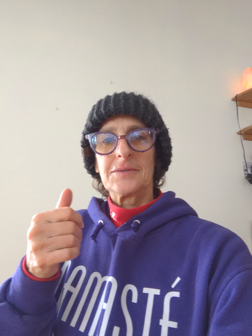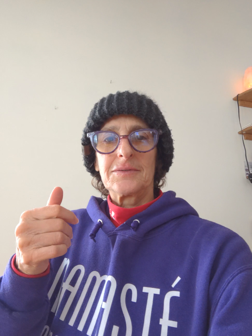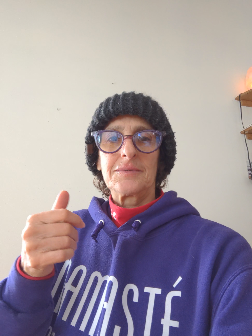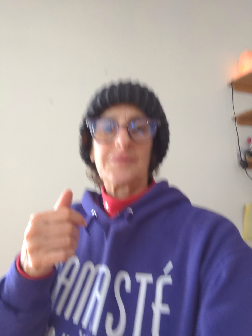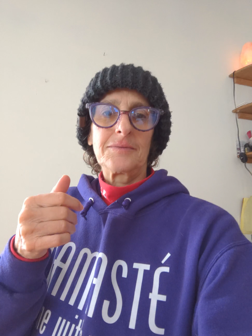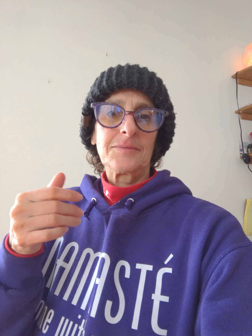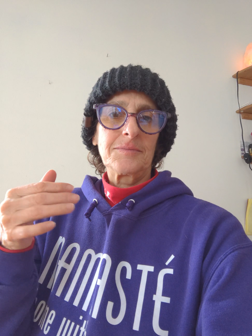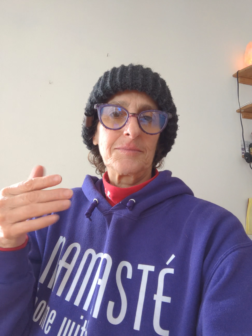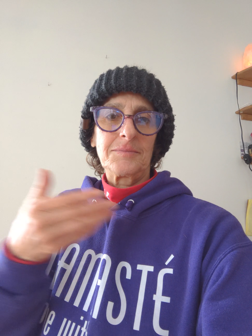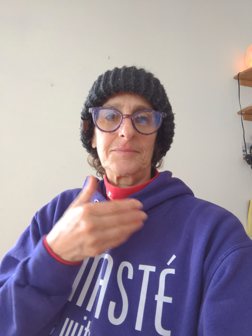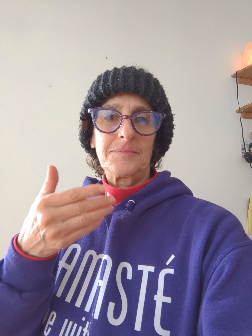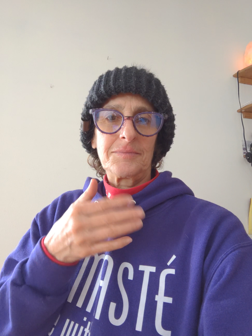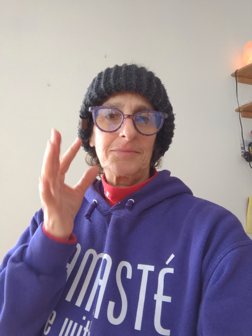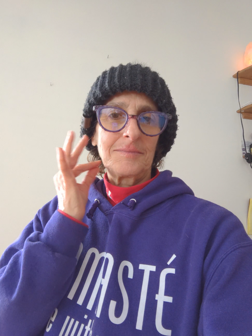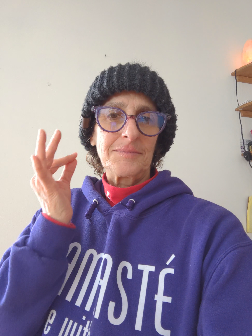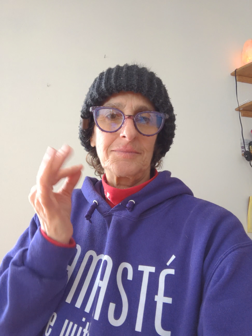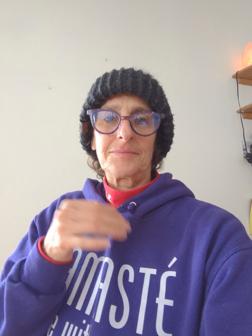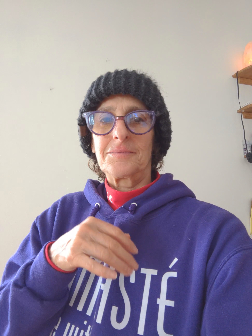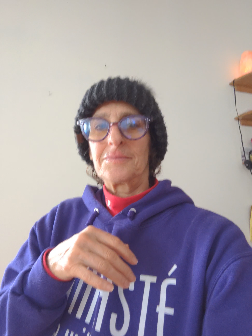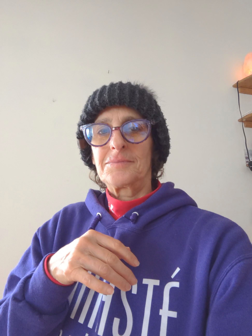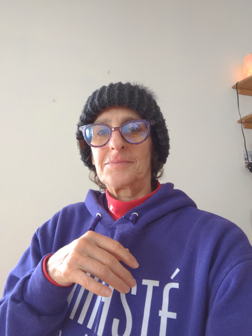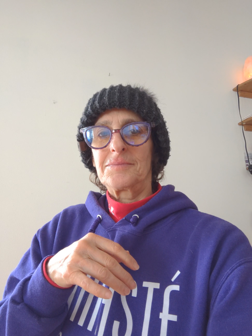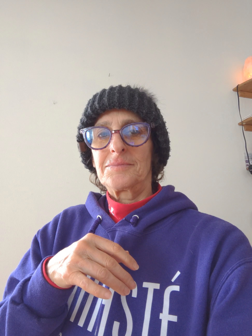kitty